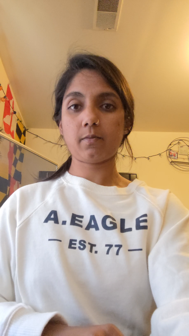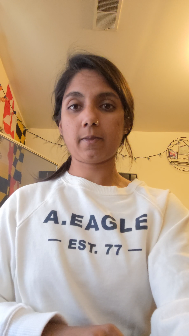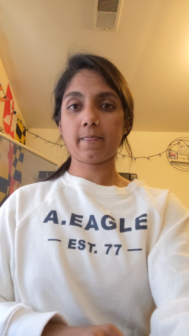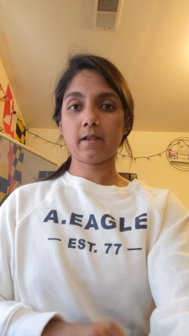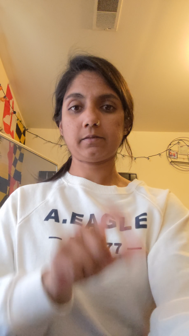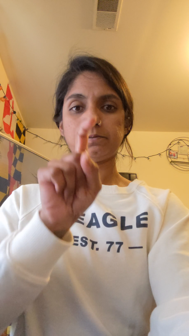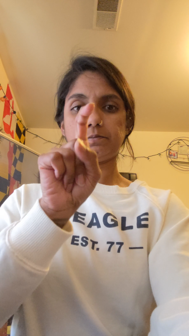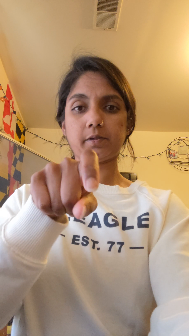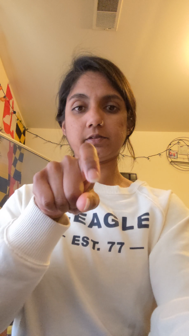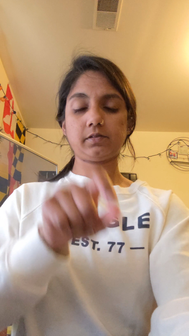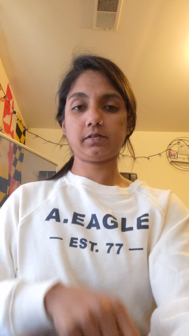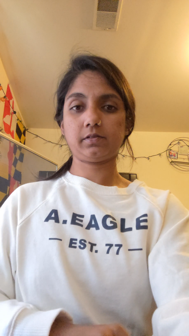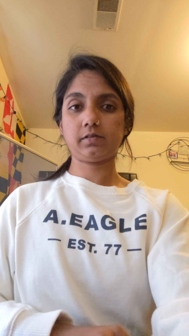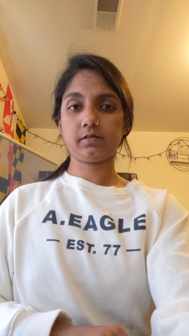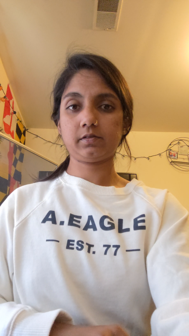must